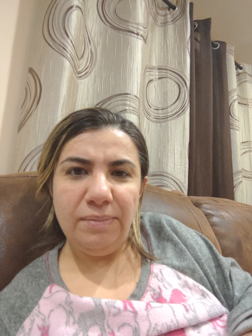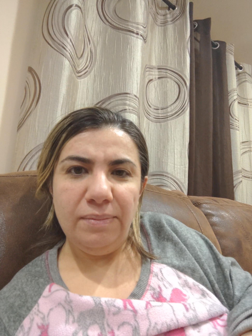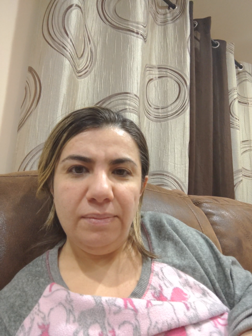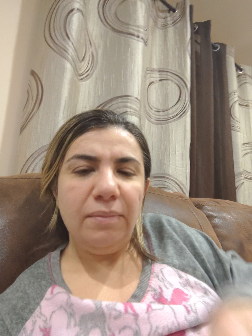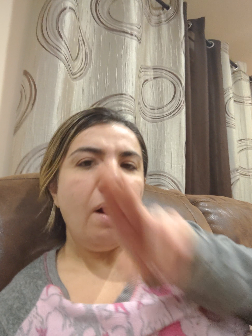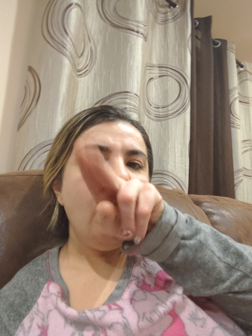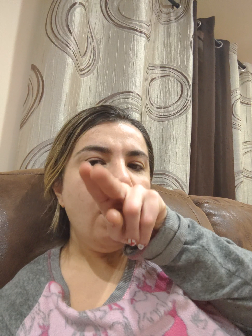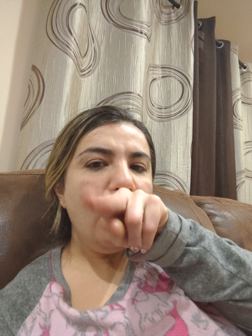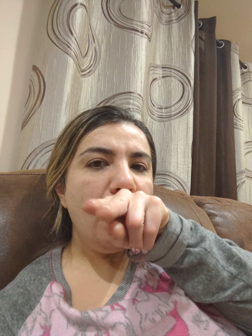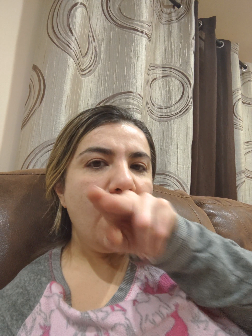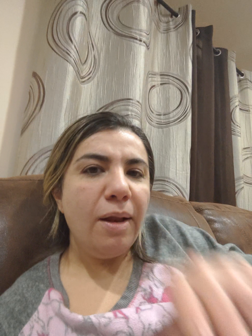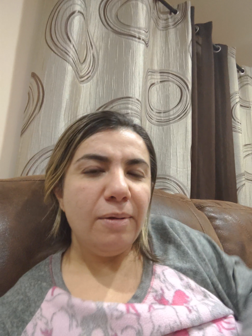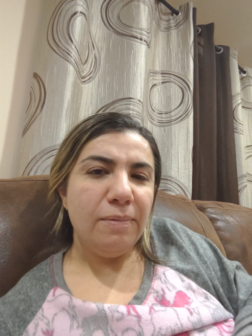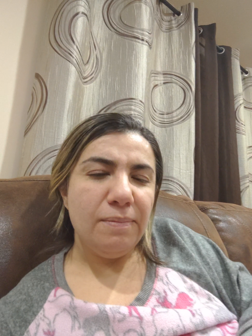tongue